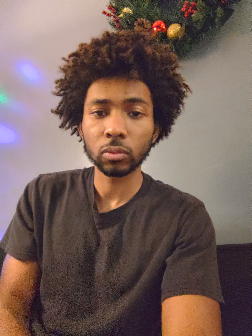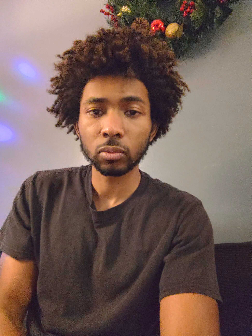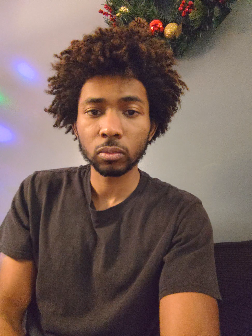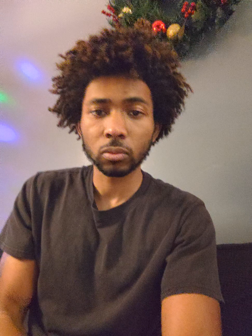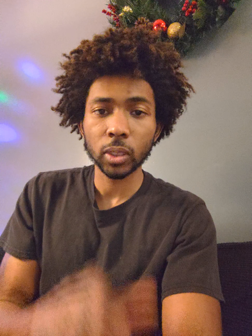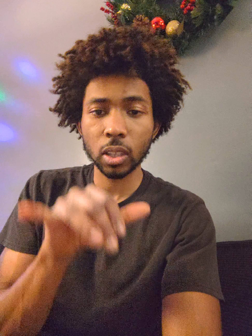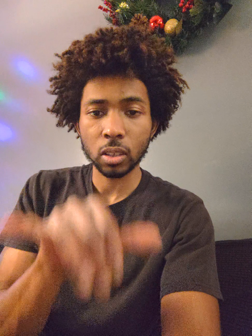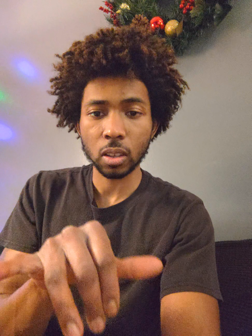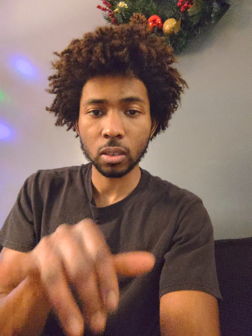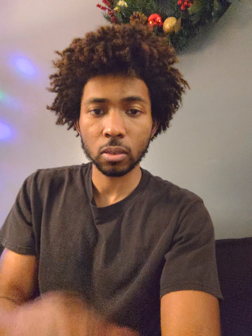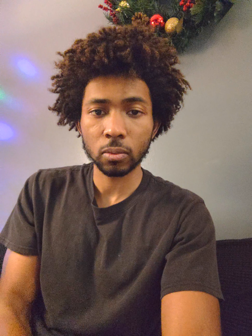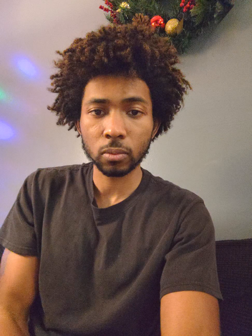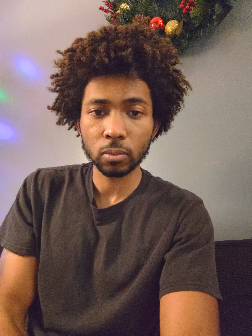stay